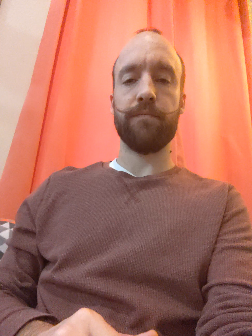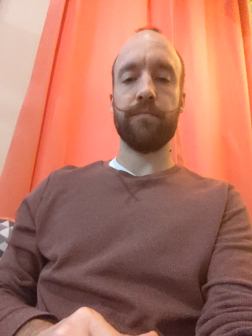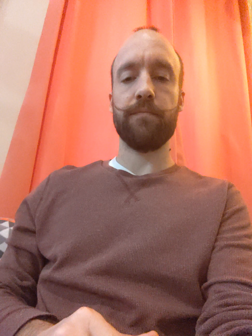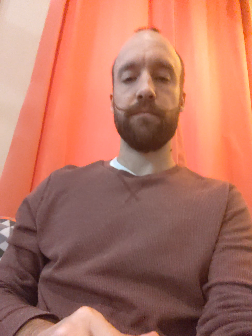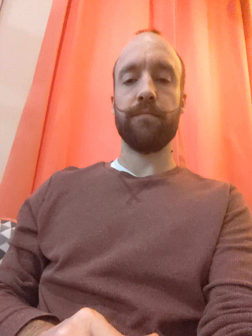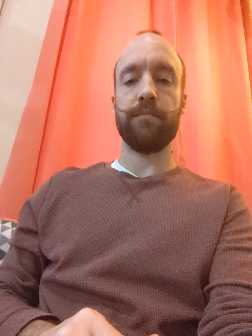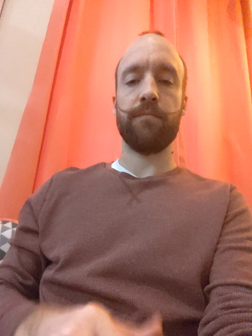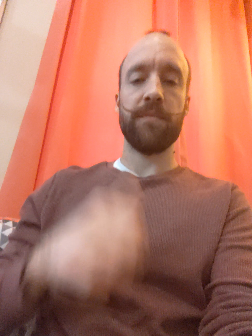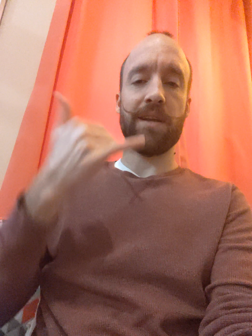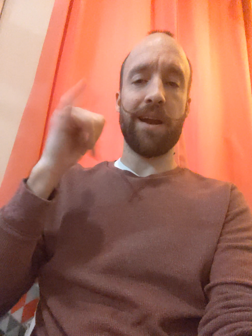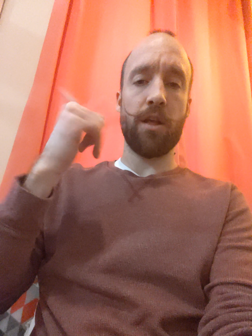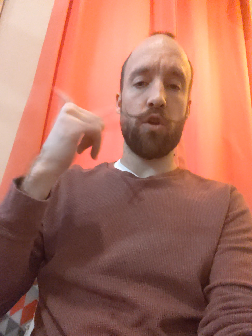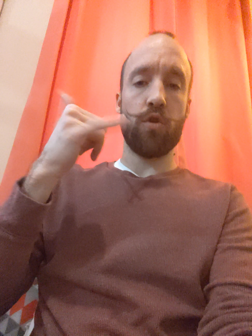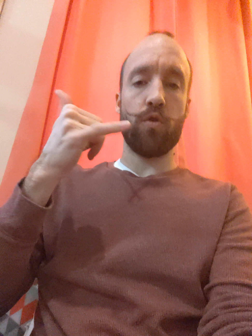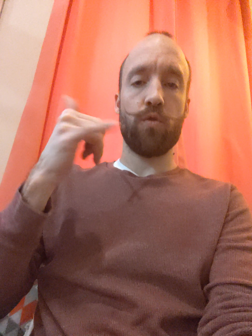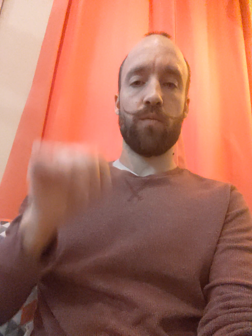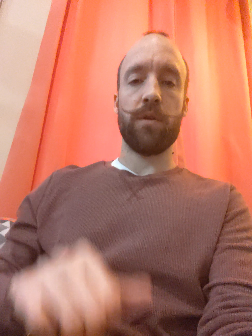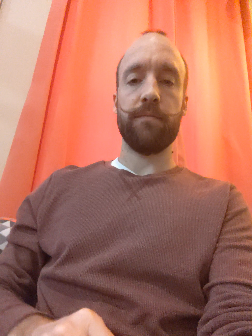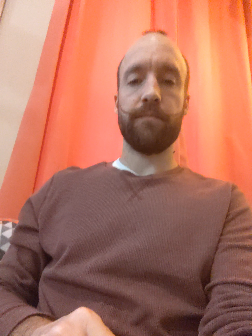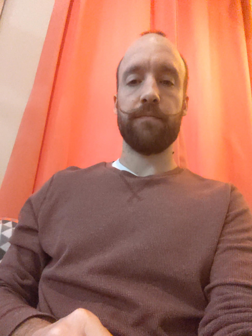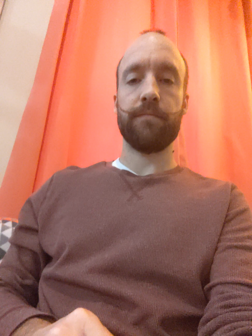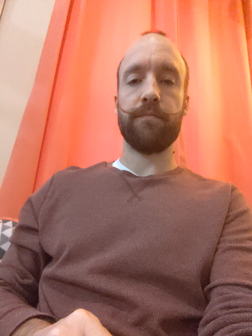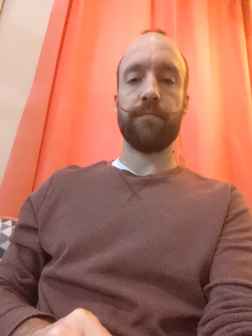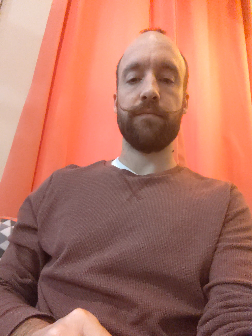yellow